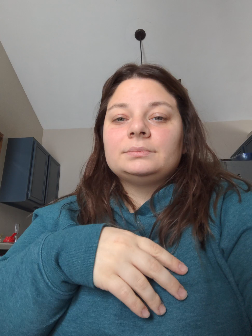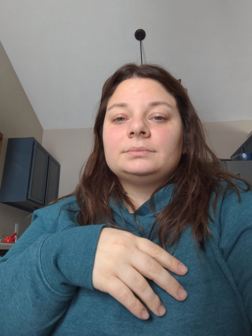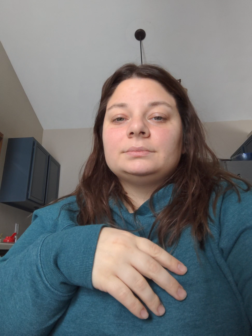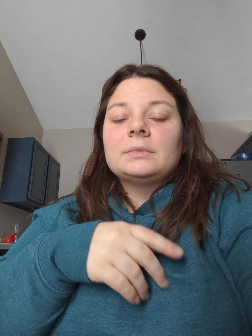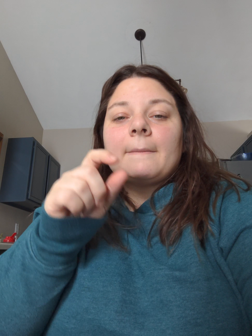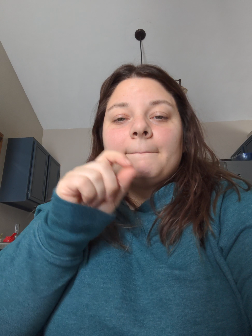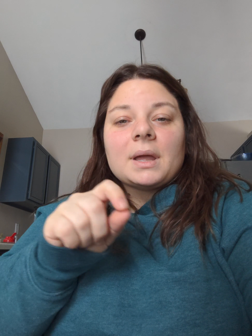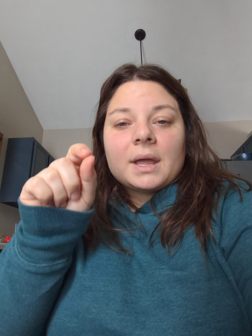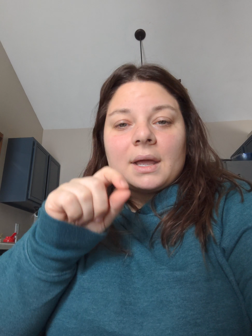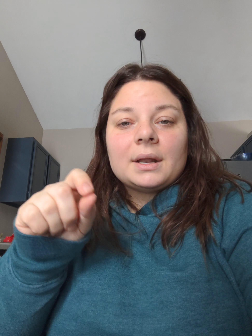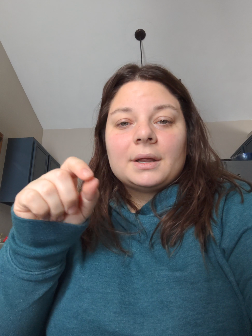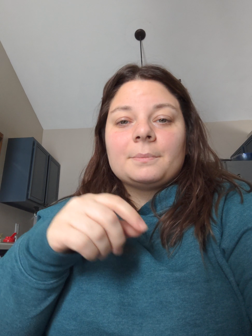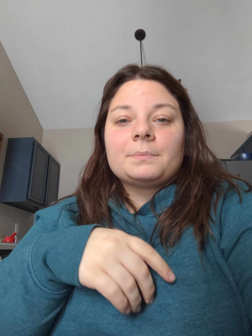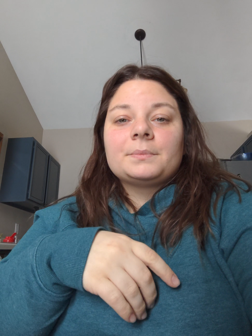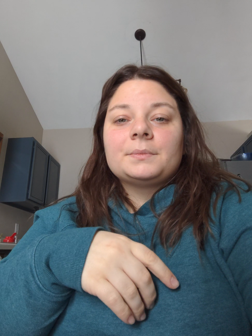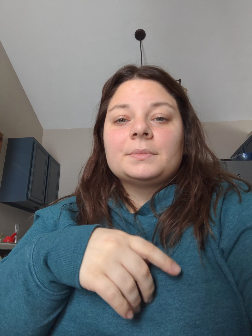pen